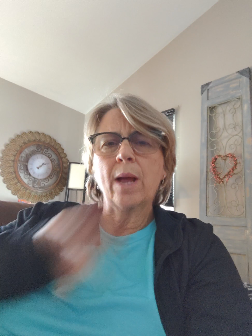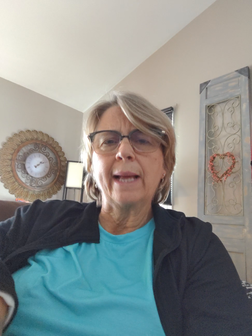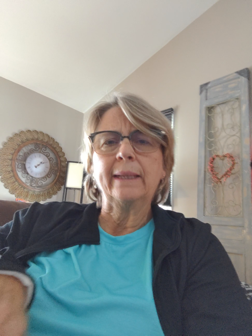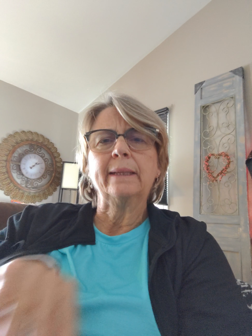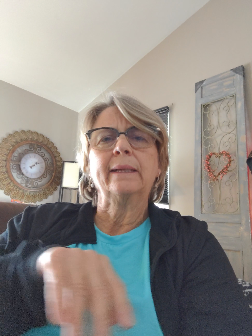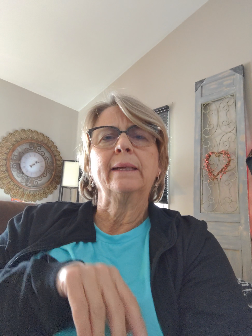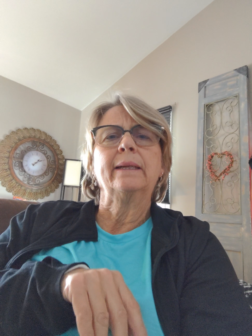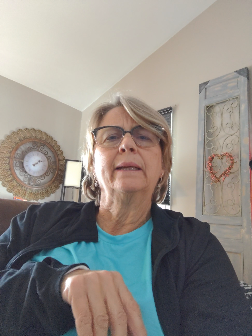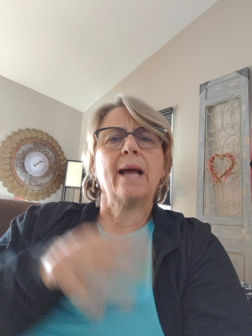quiet